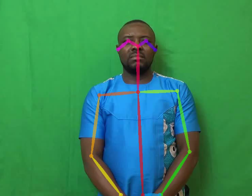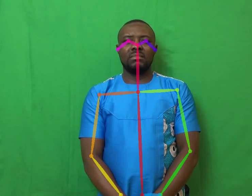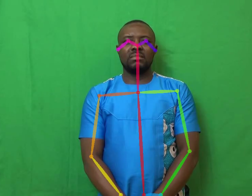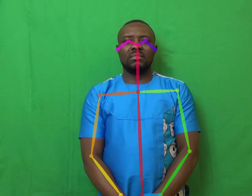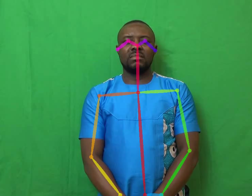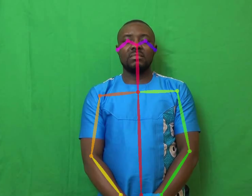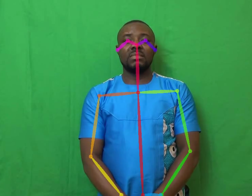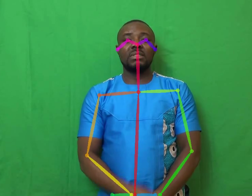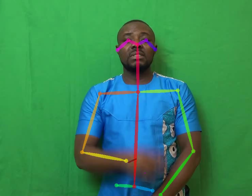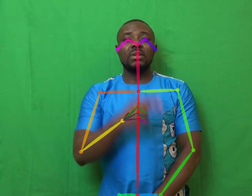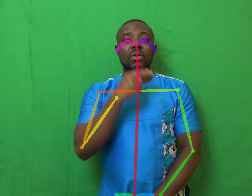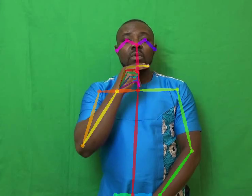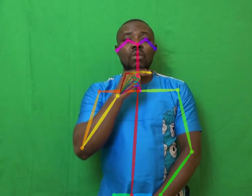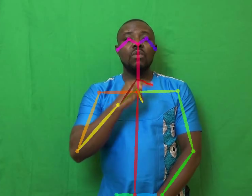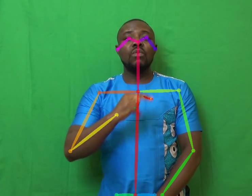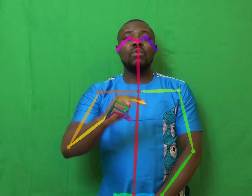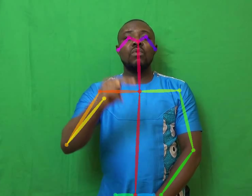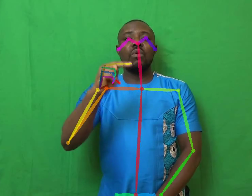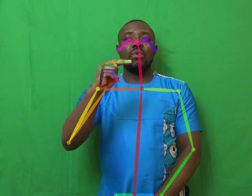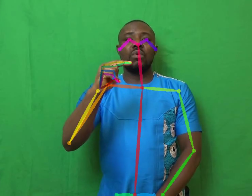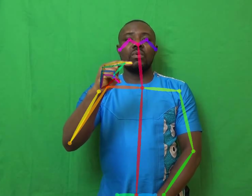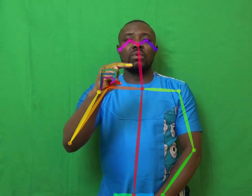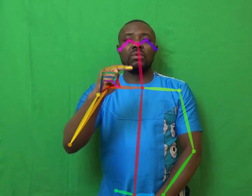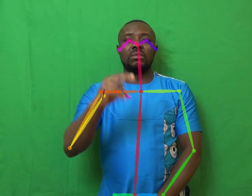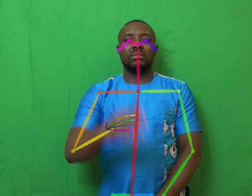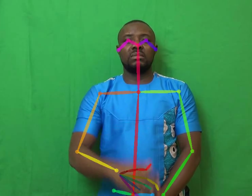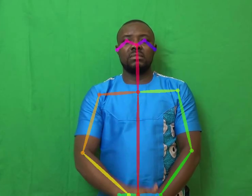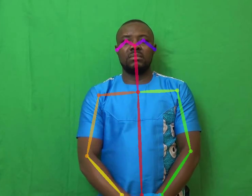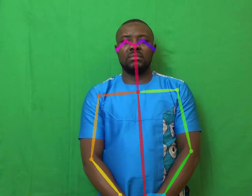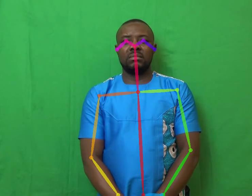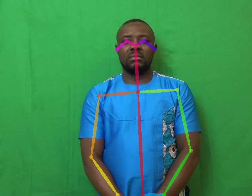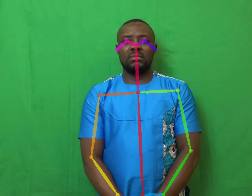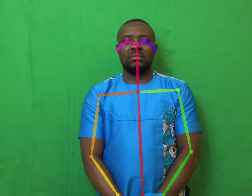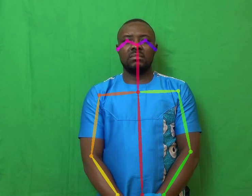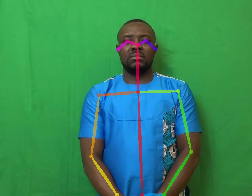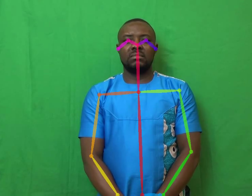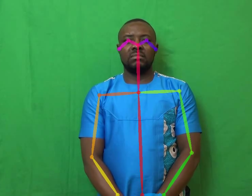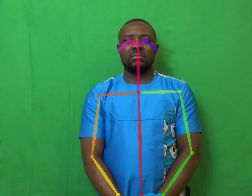Noah